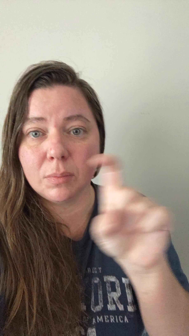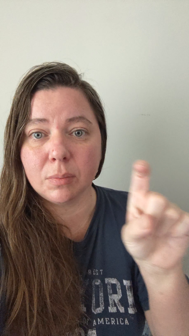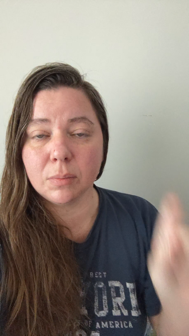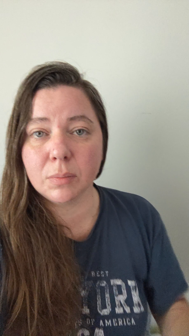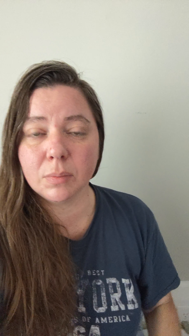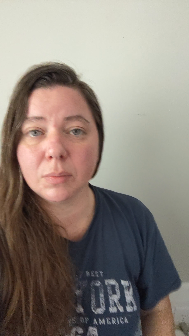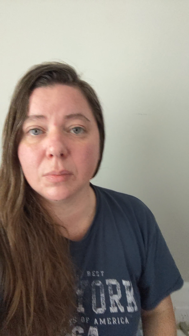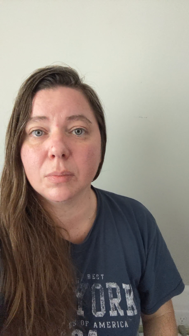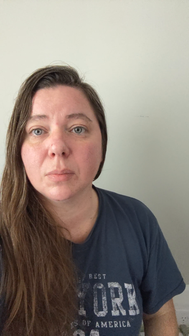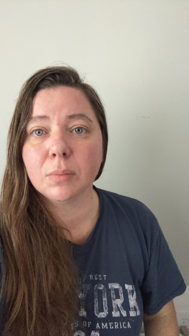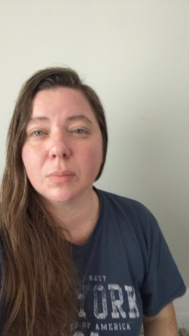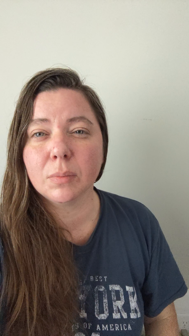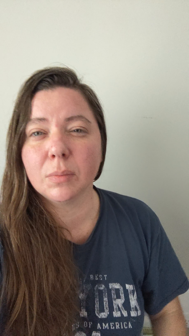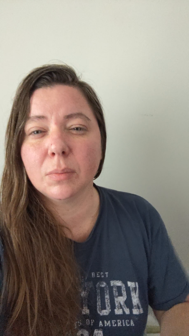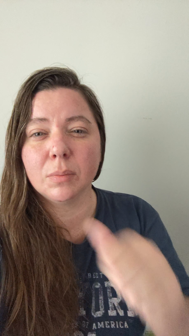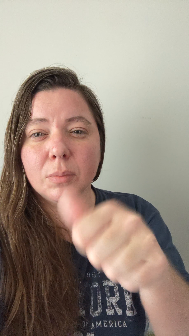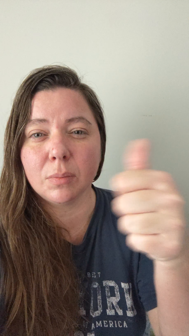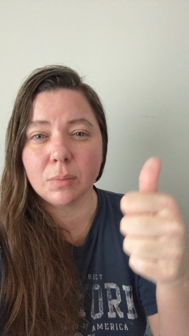other